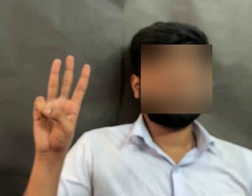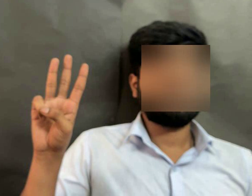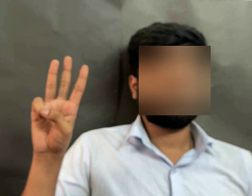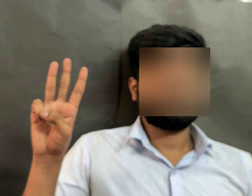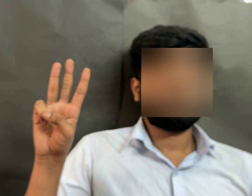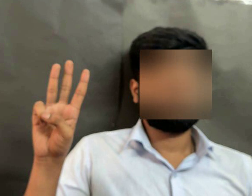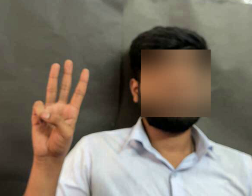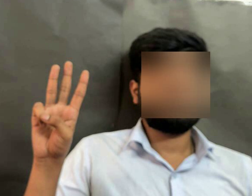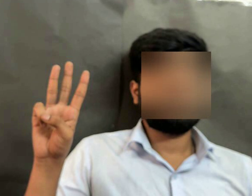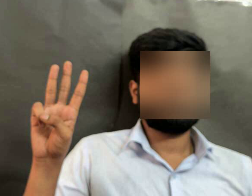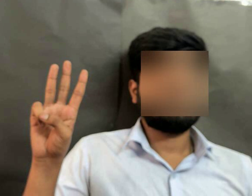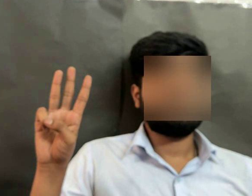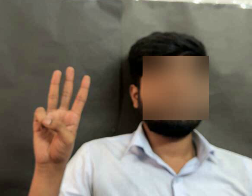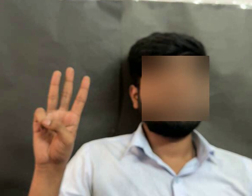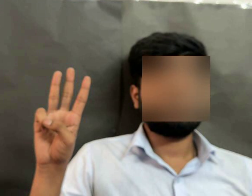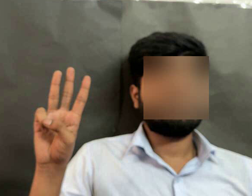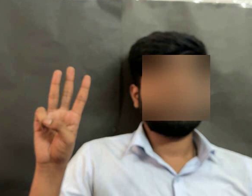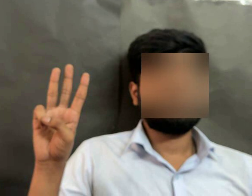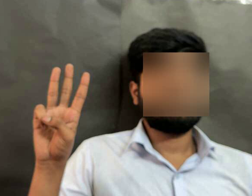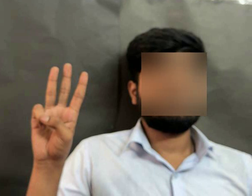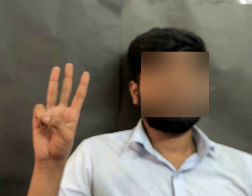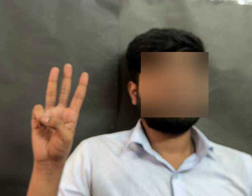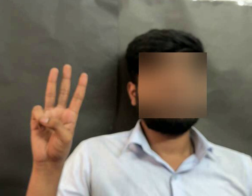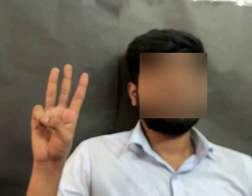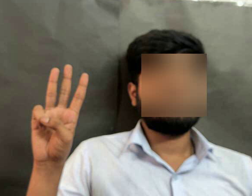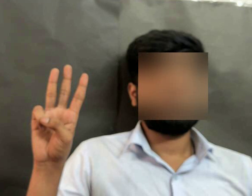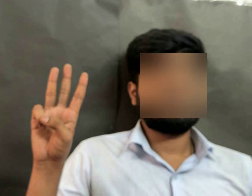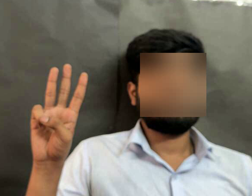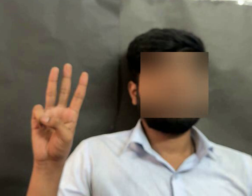W